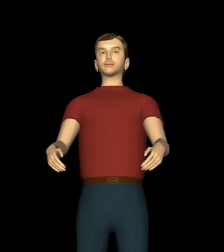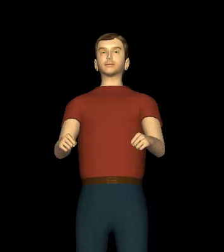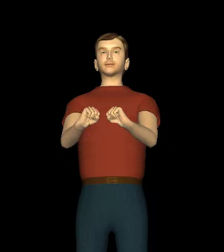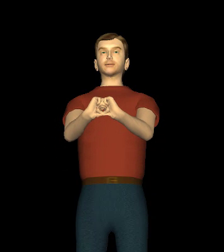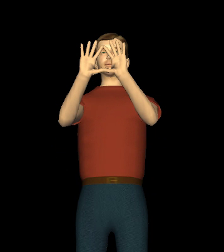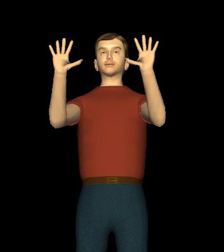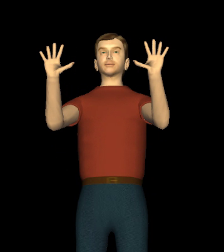واضح